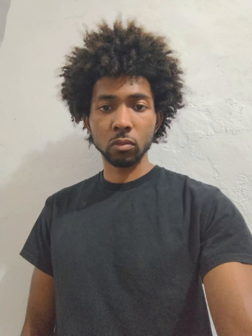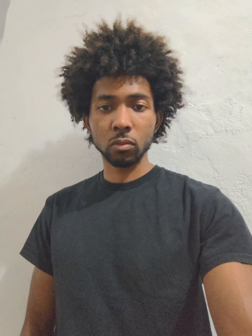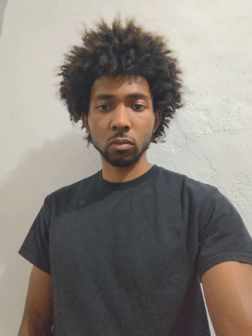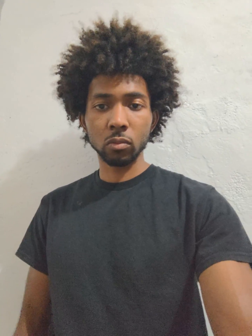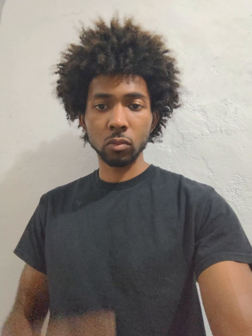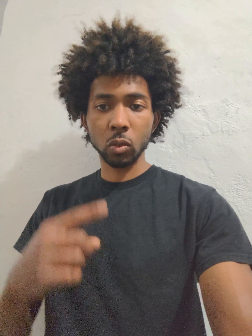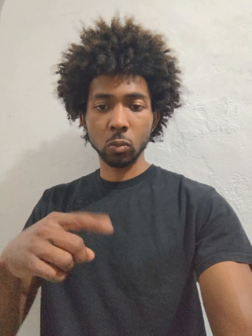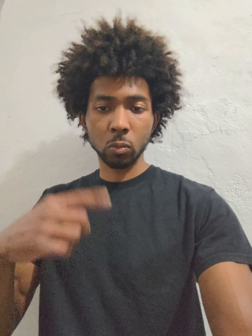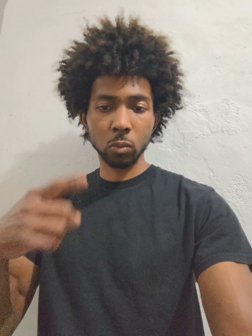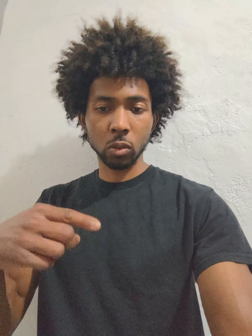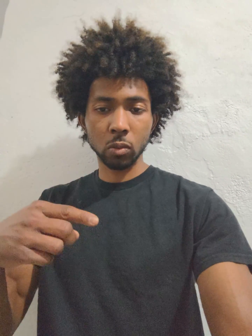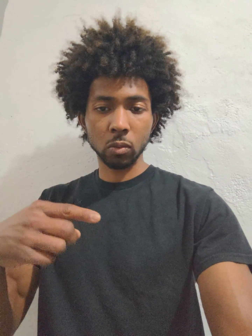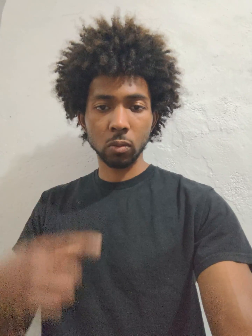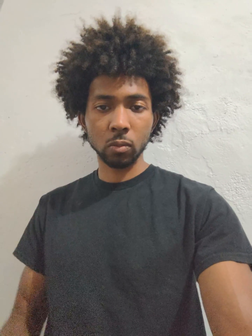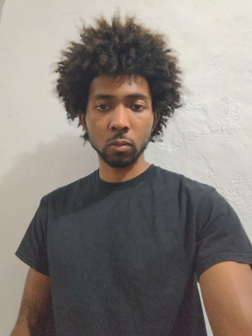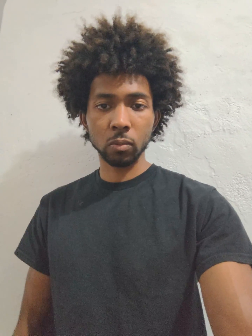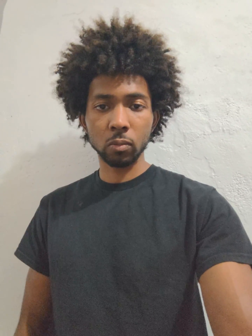about